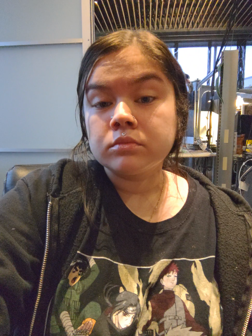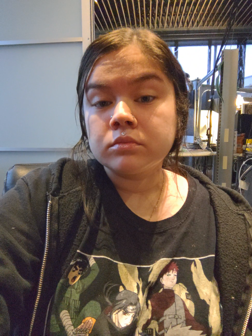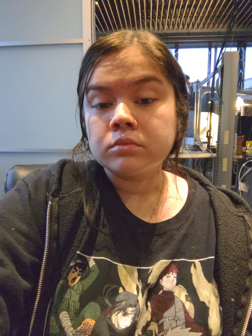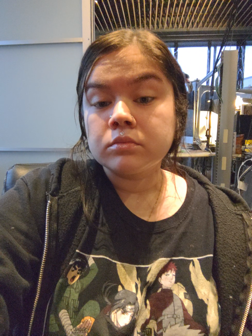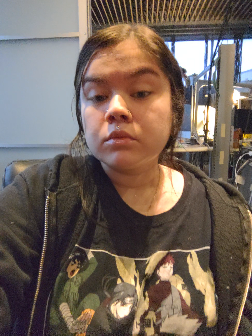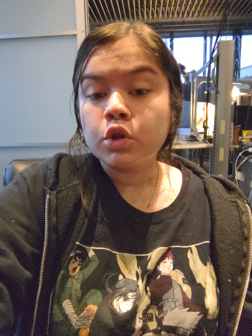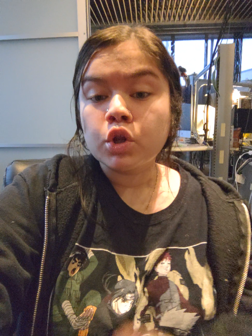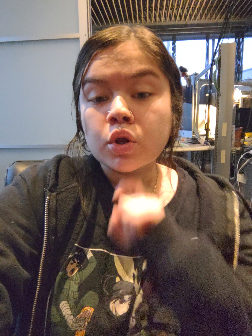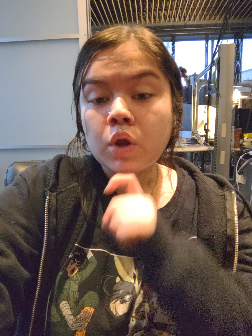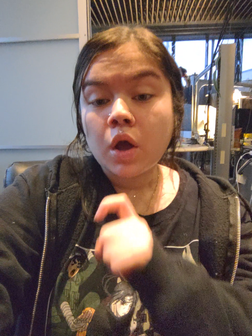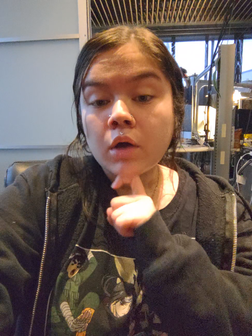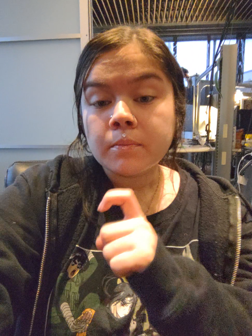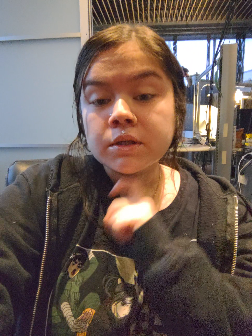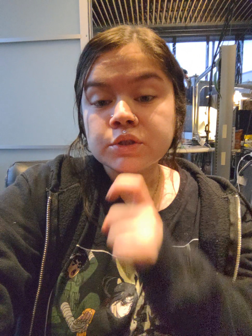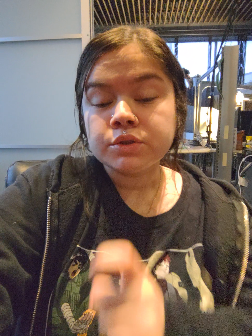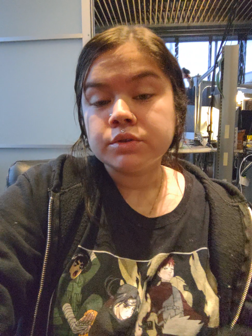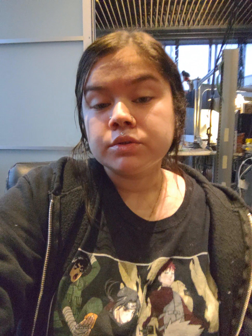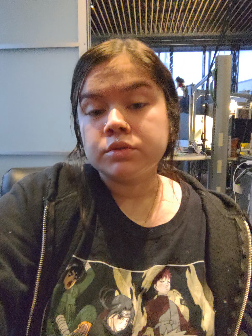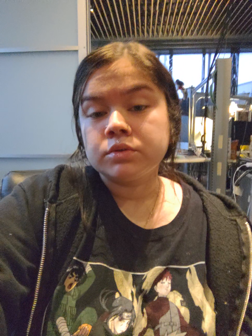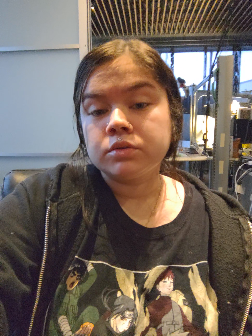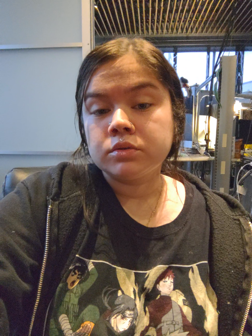garbage